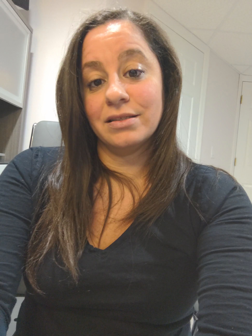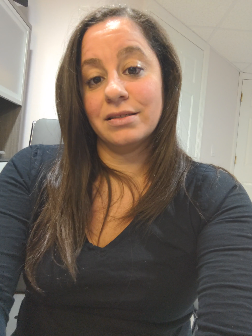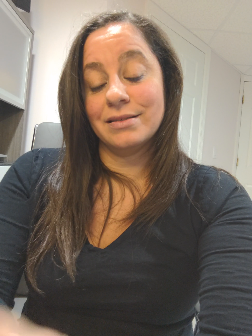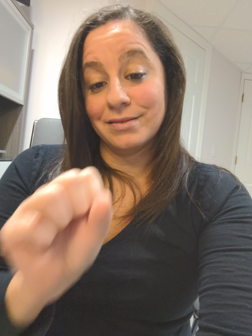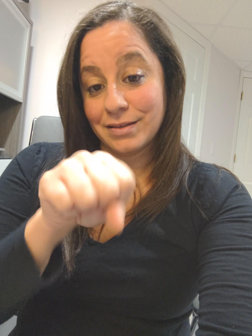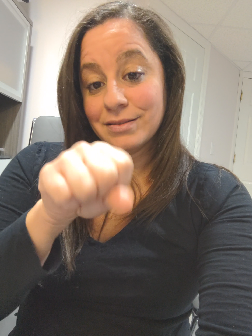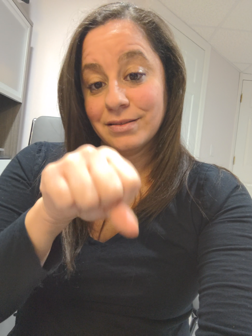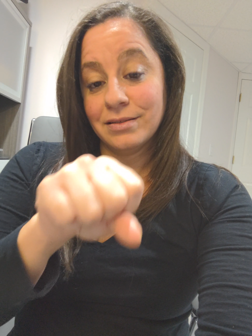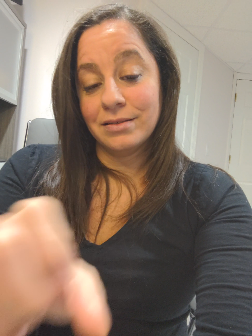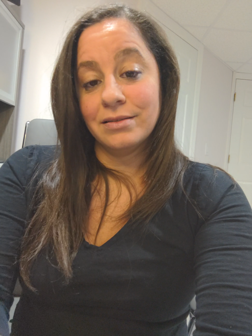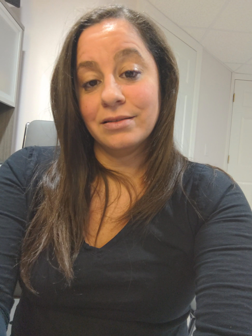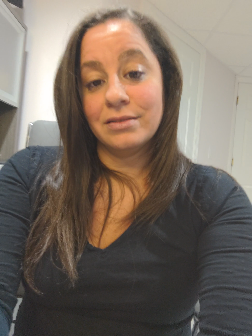yes